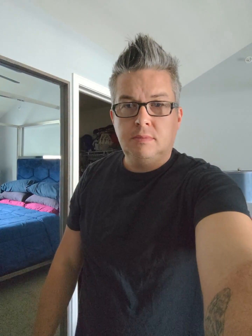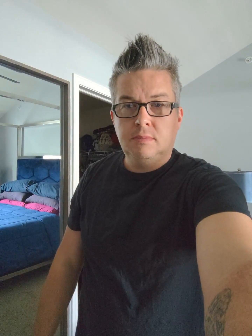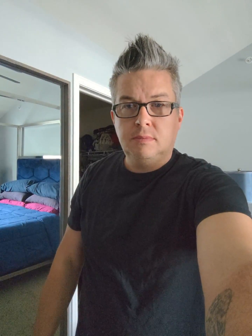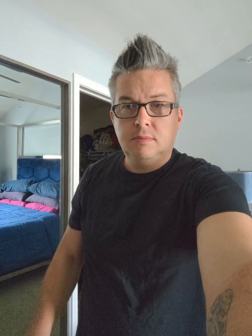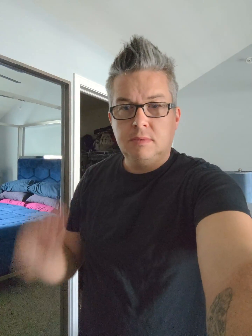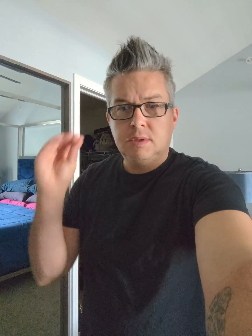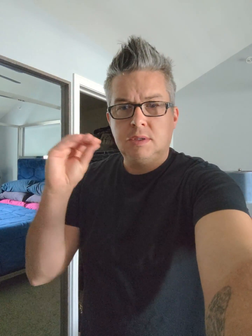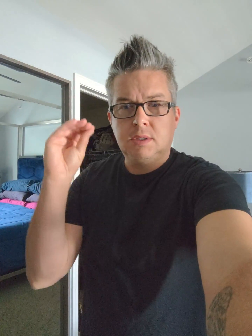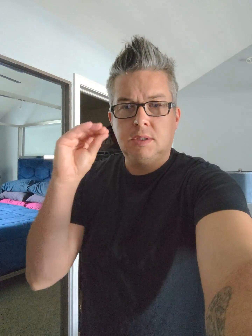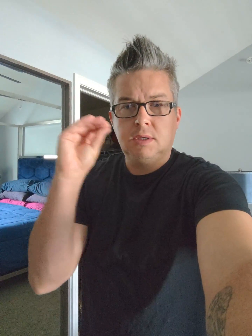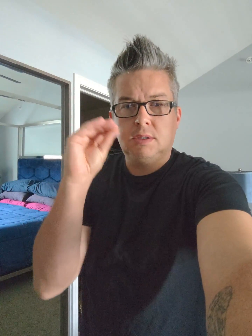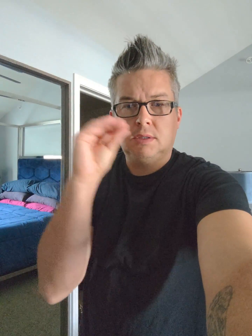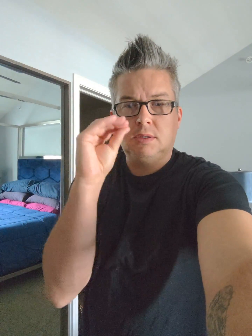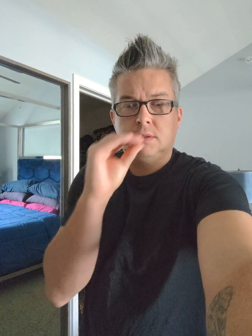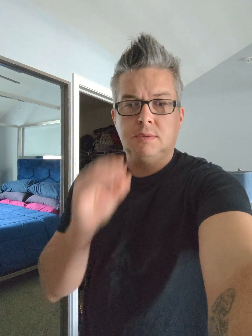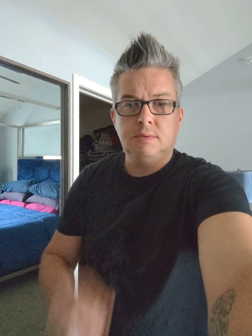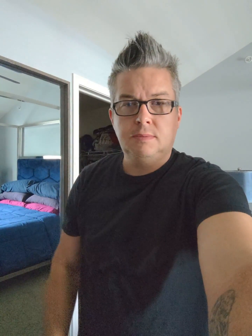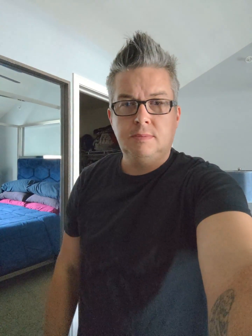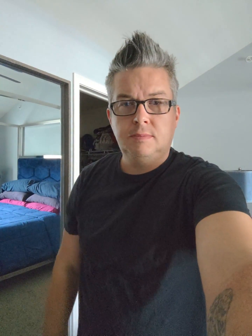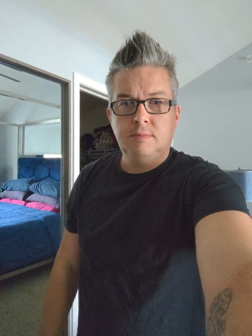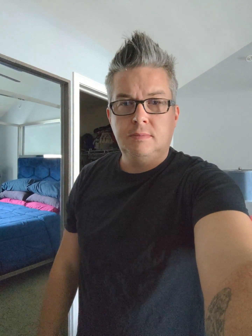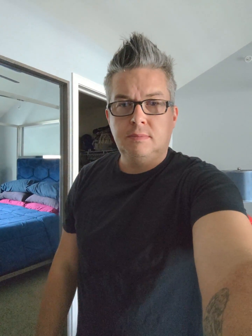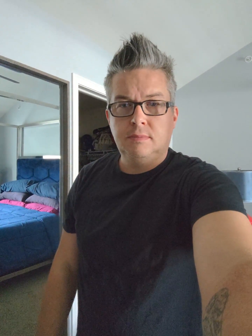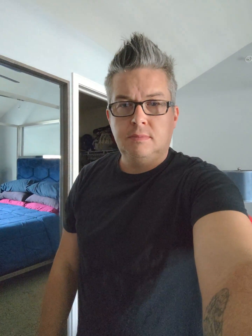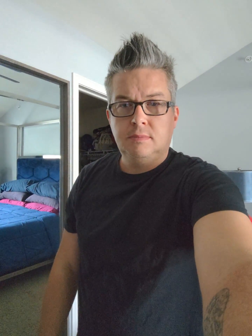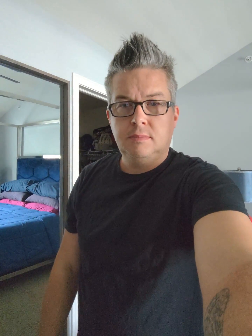dinosaur